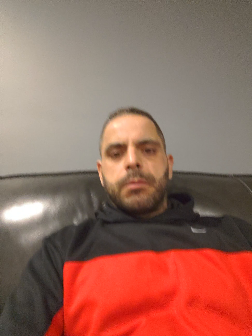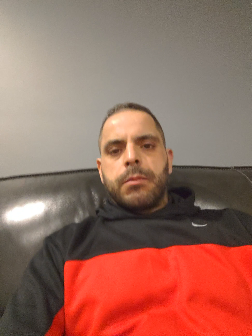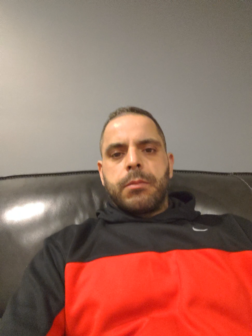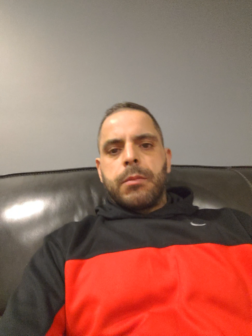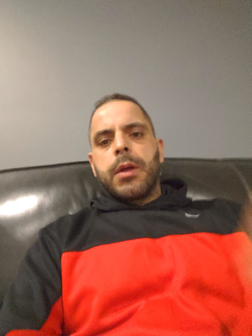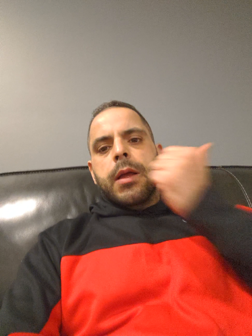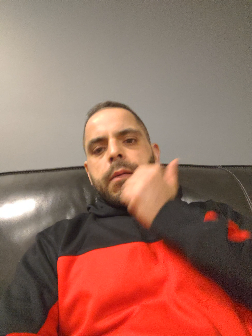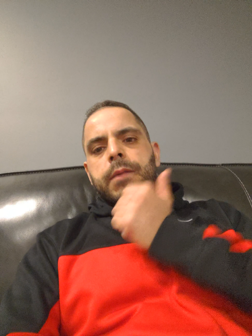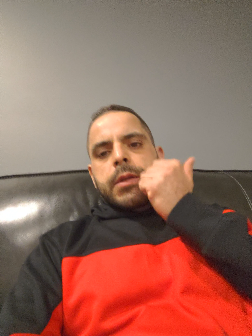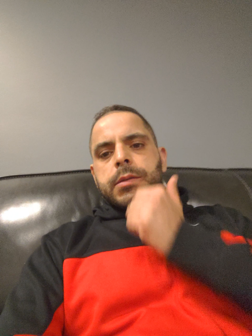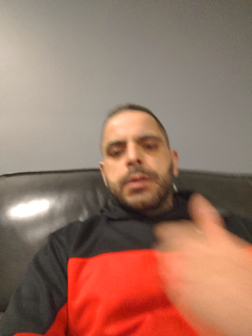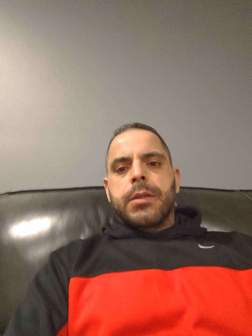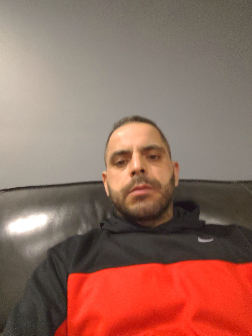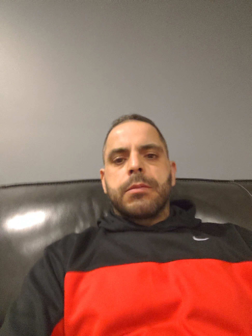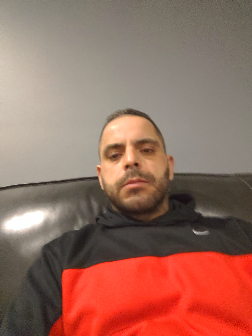every